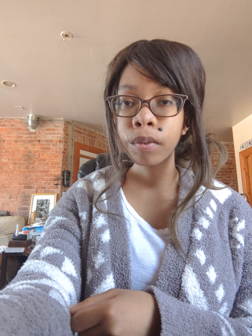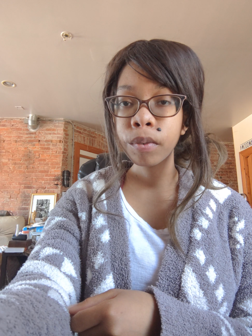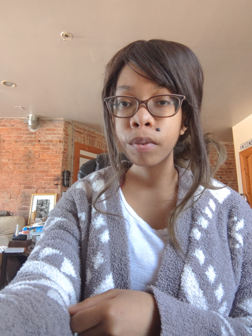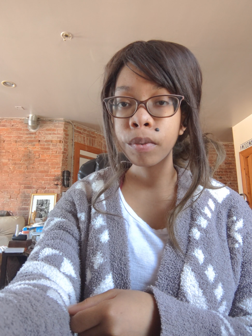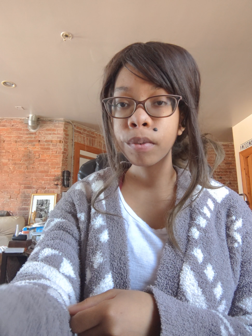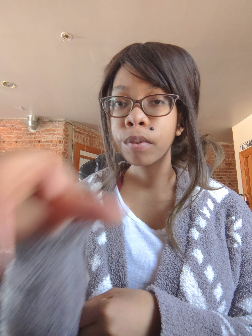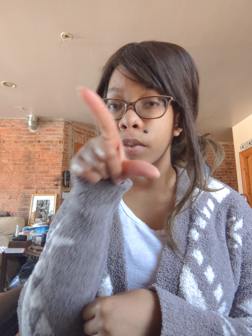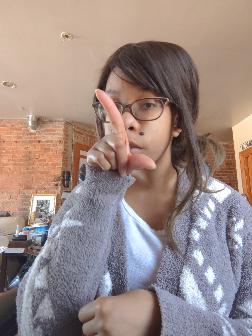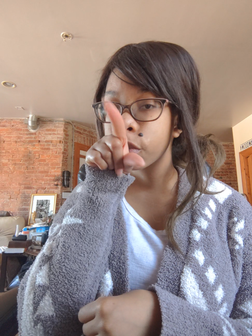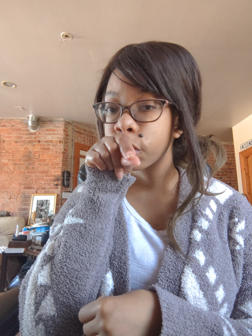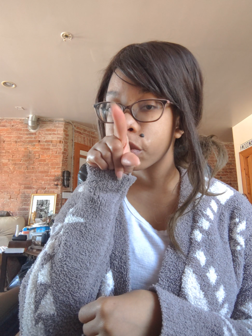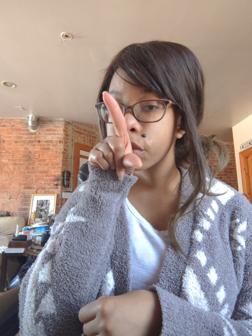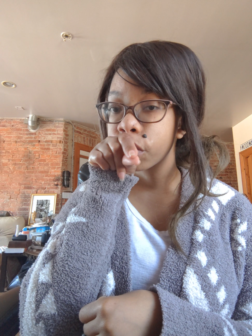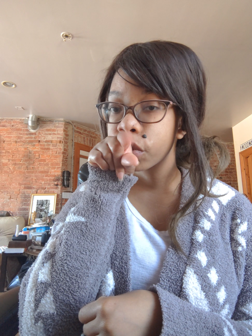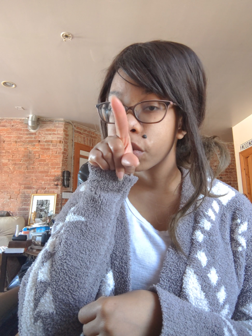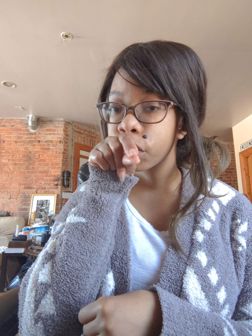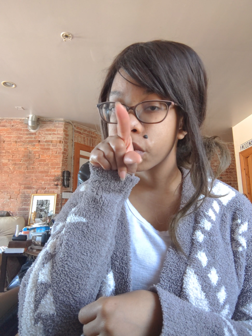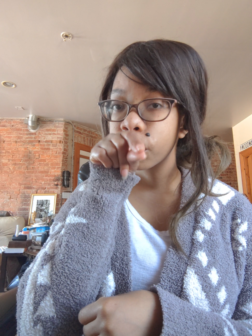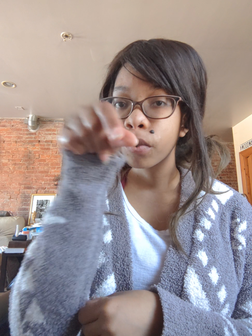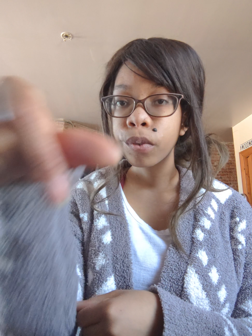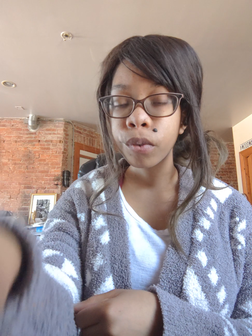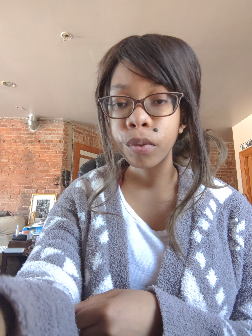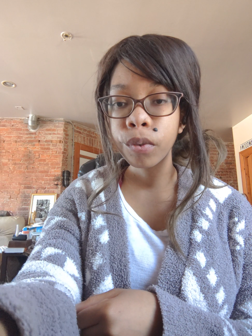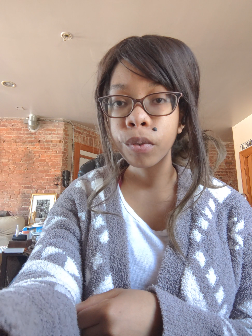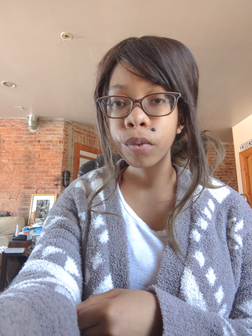bird